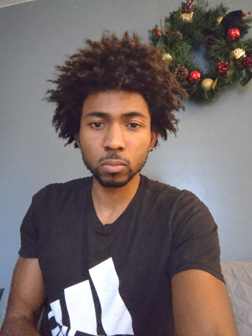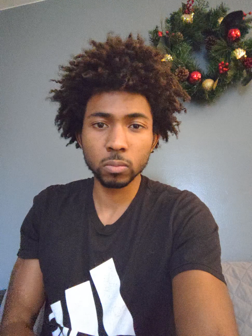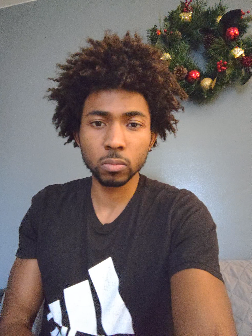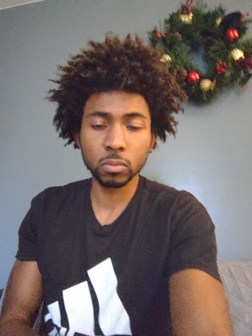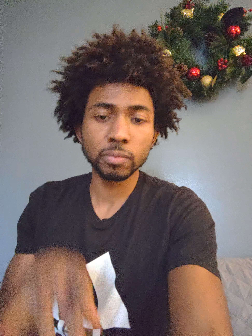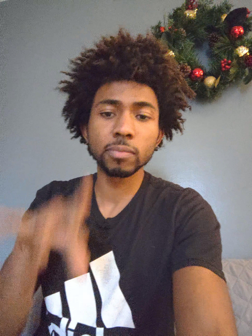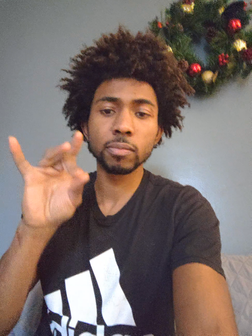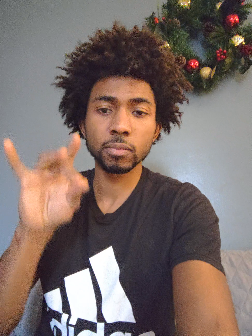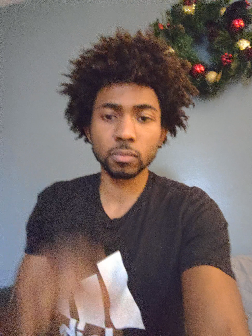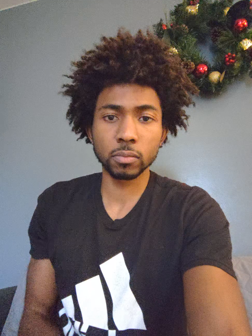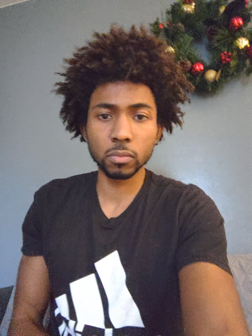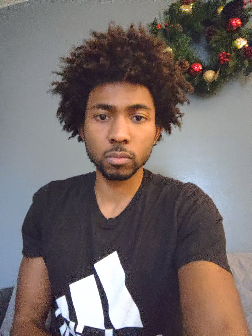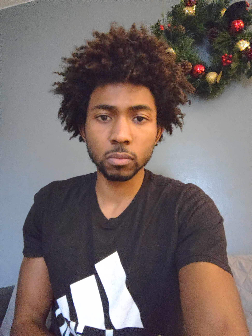find